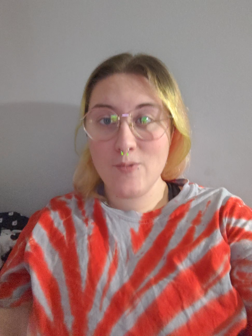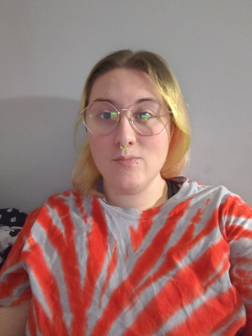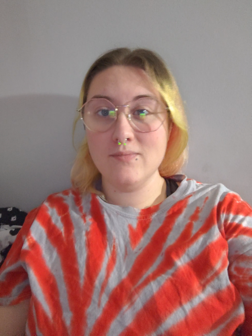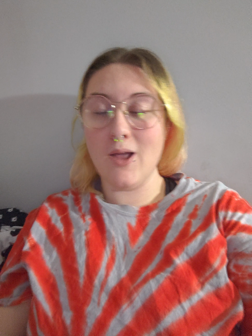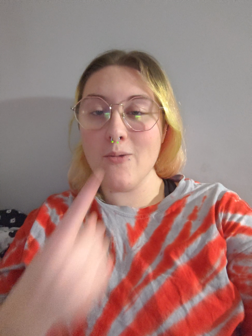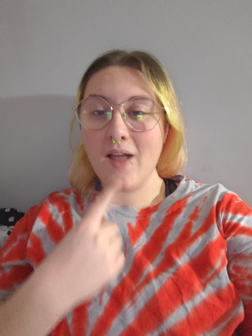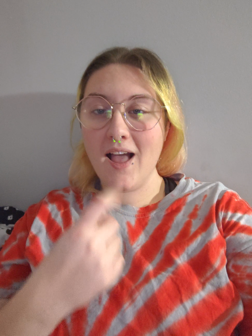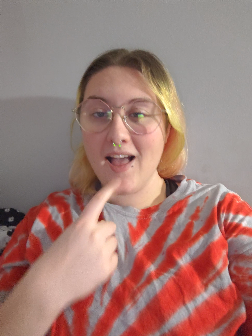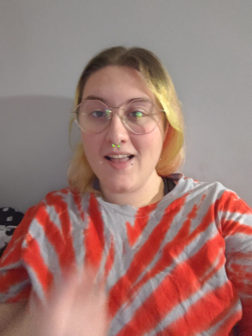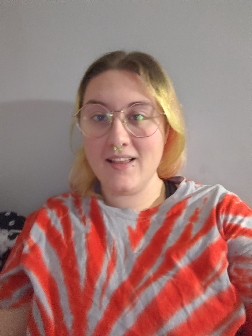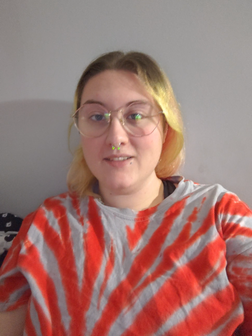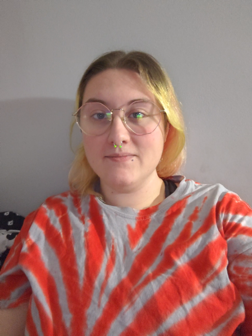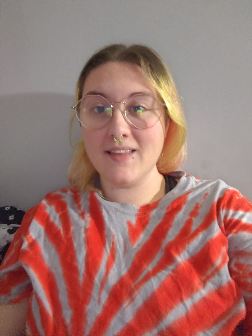red